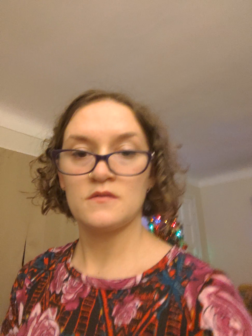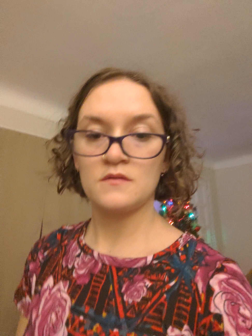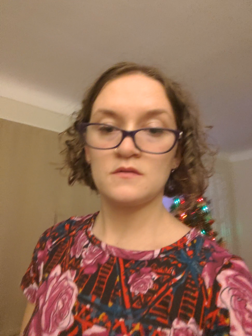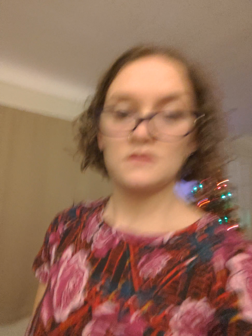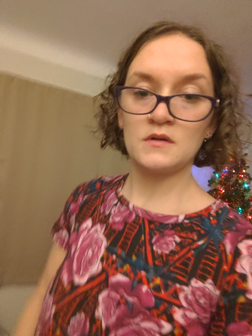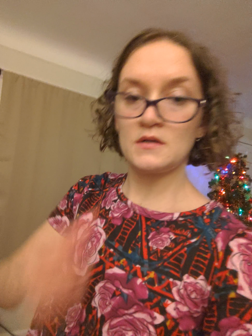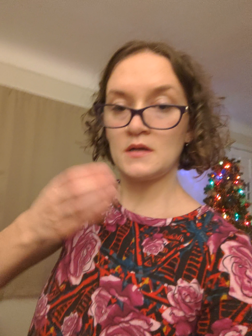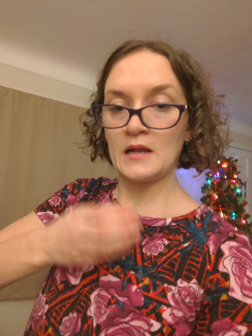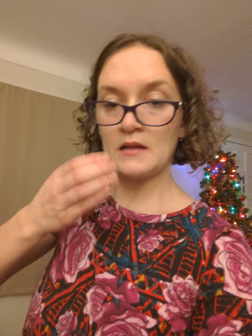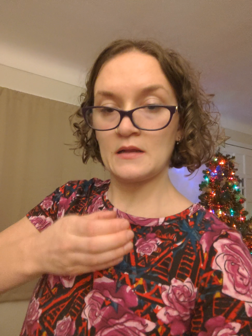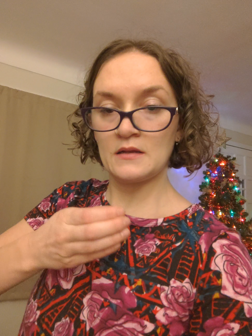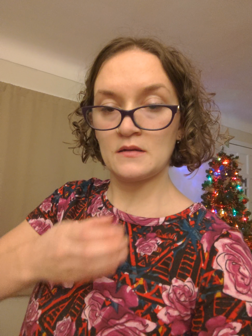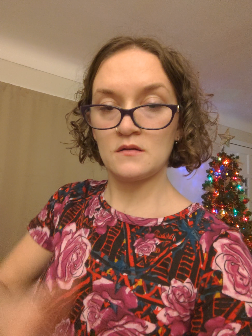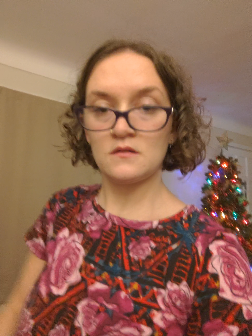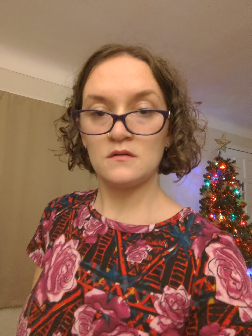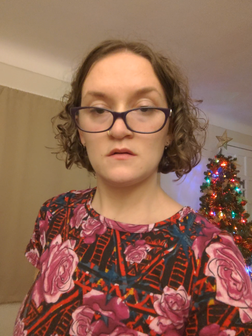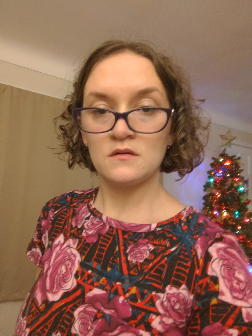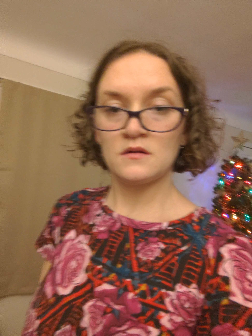can